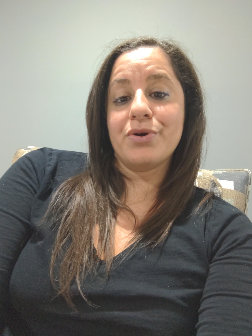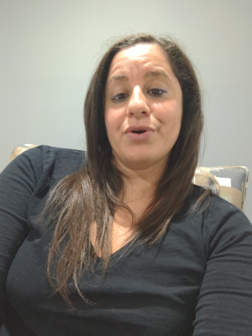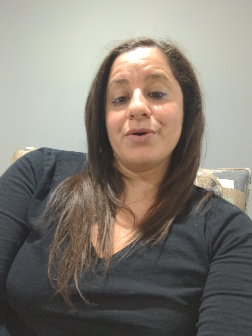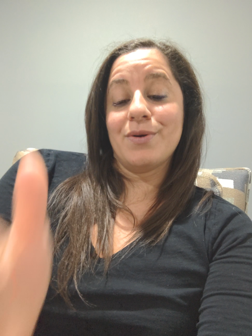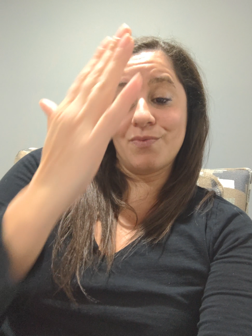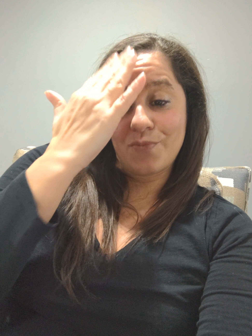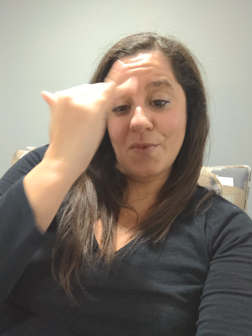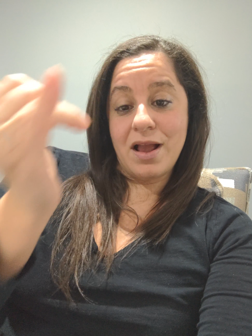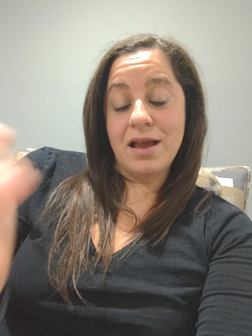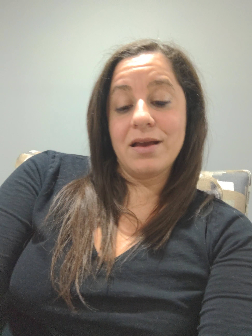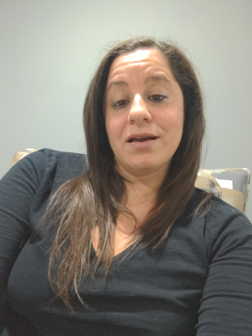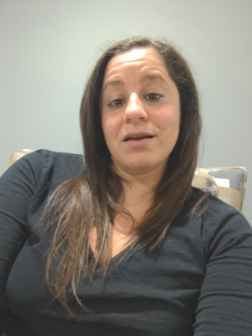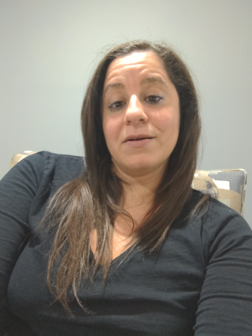why